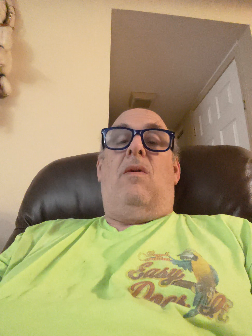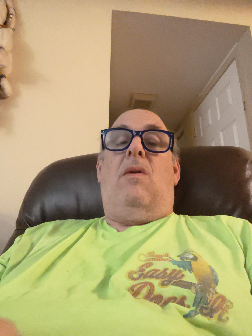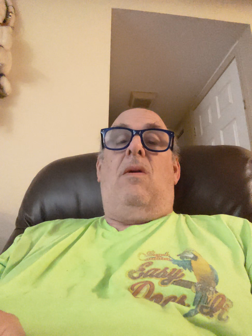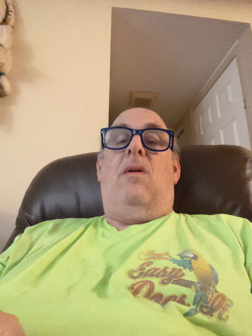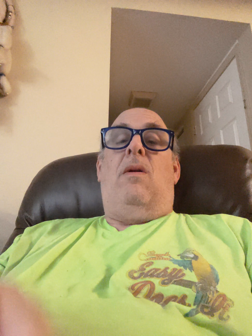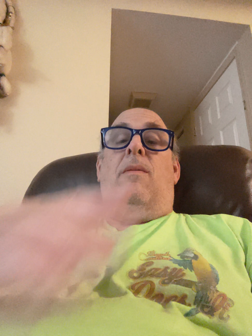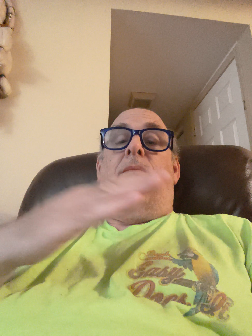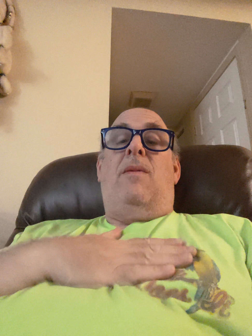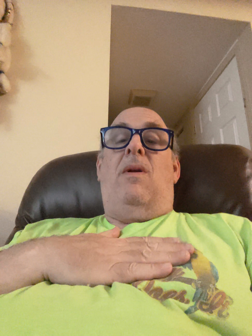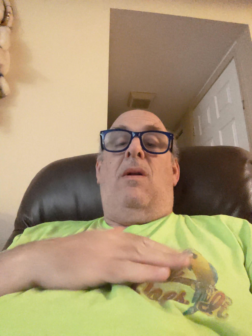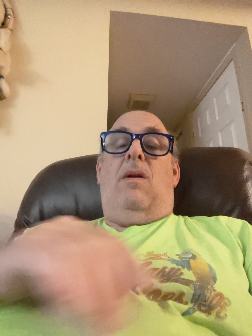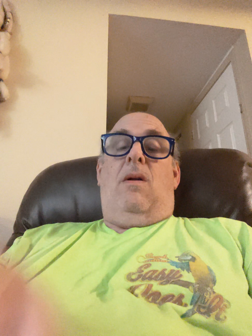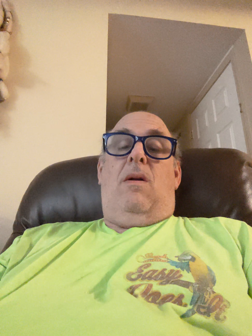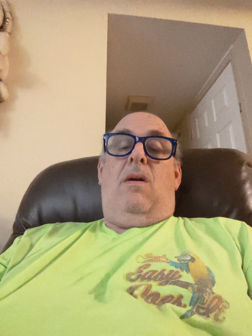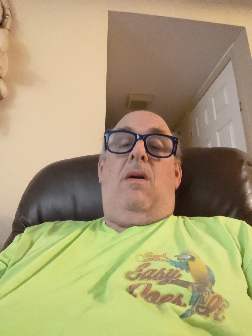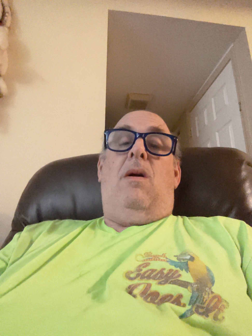my